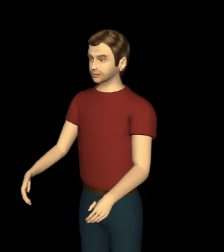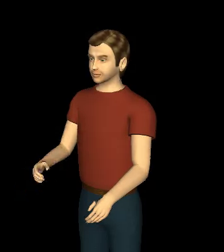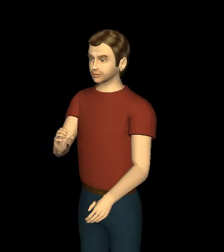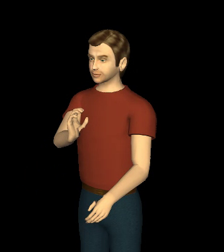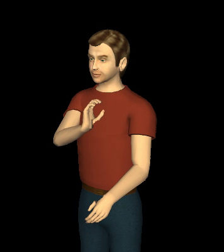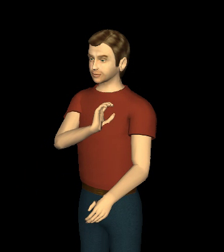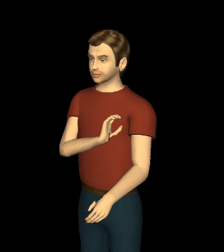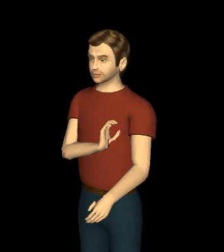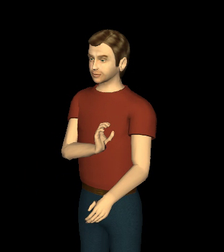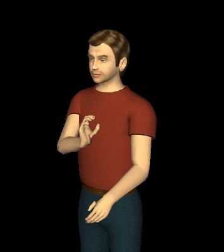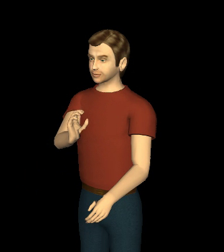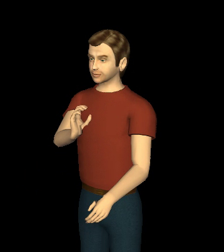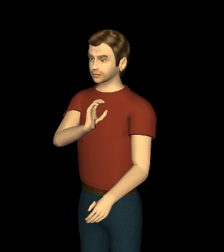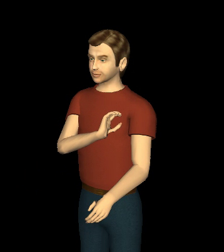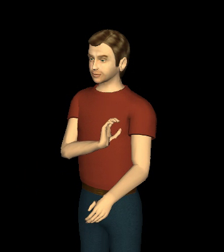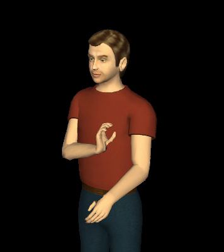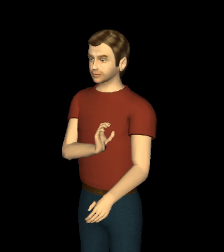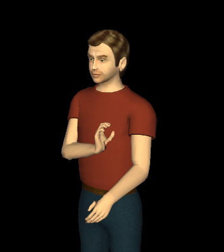يحاول